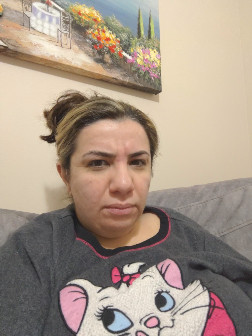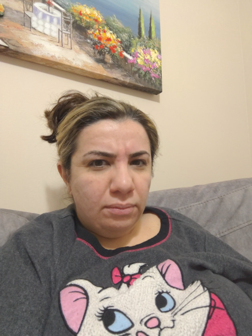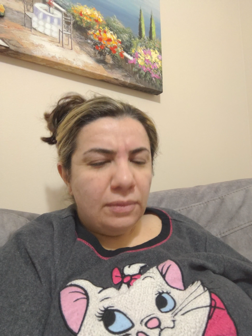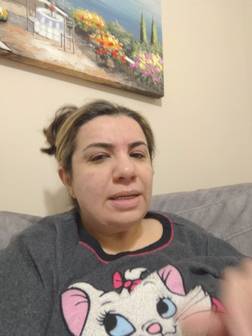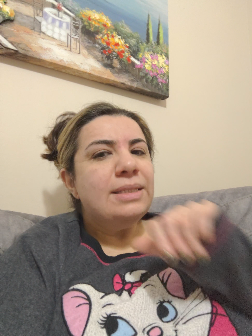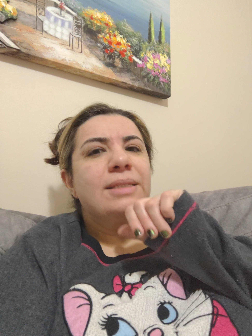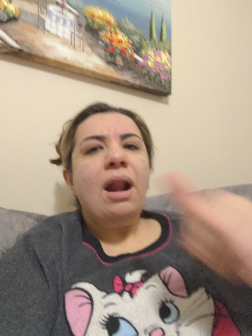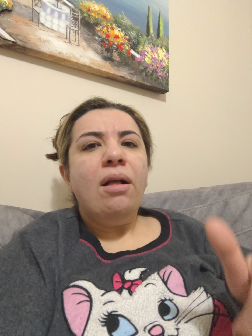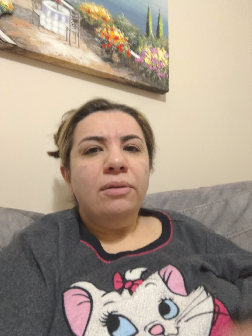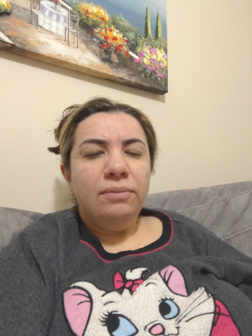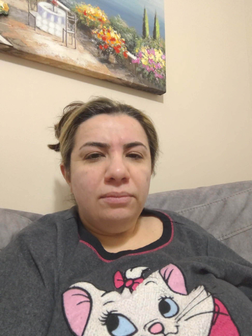not